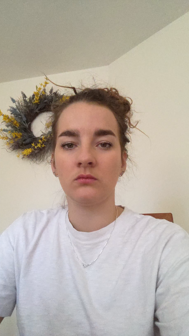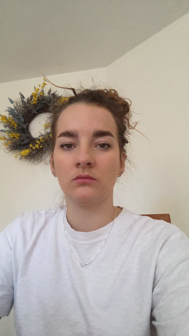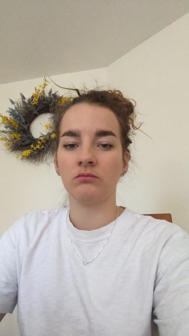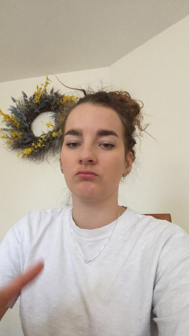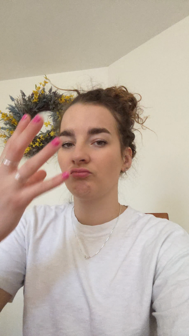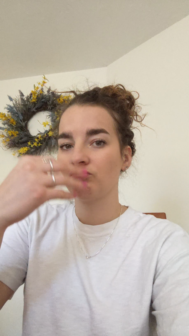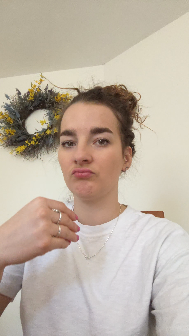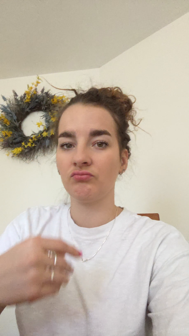asleep